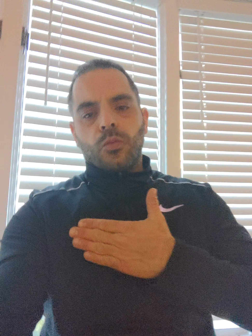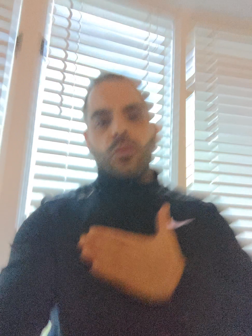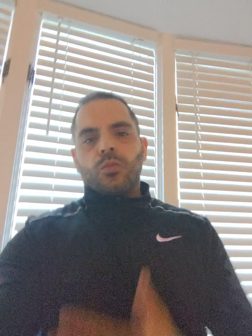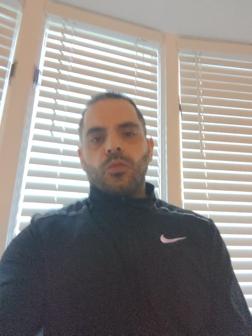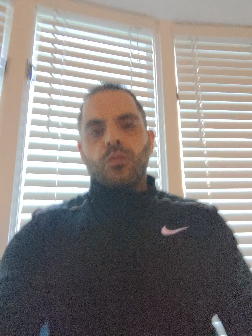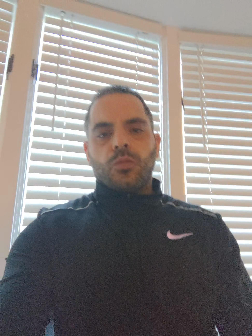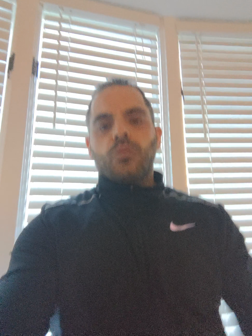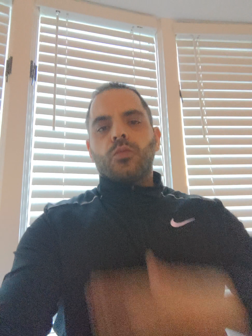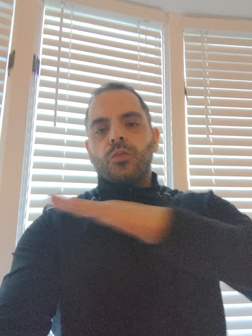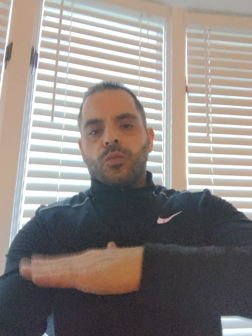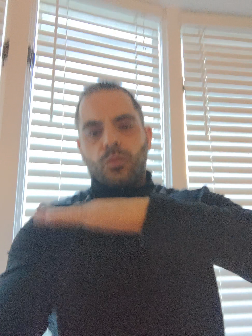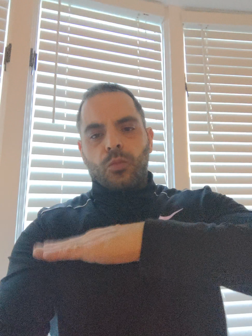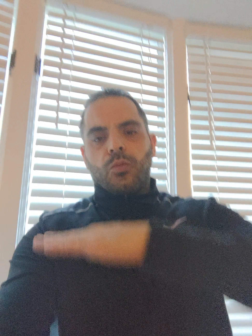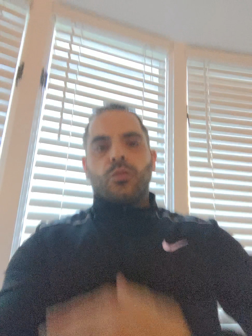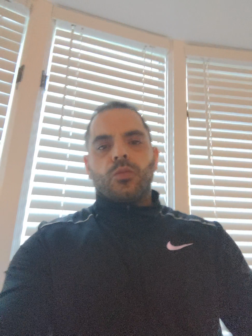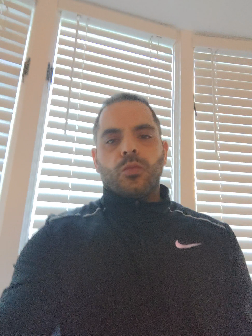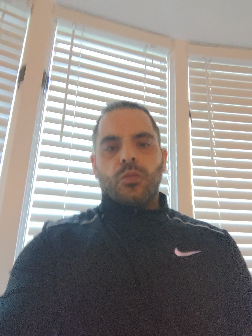table